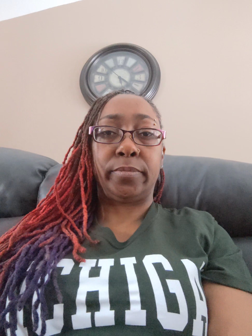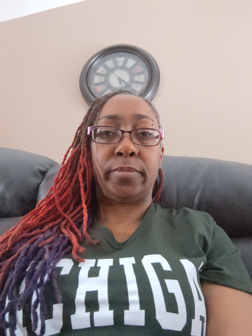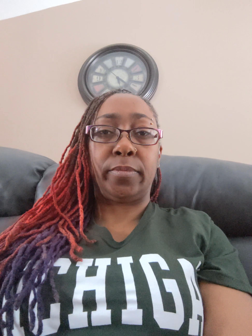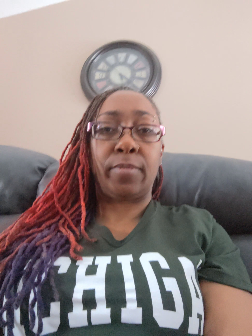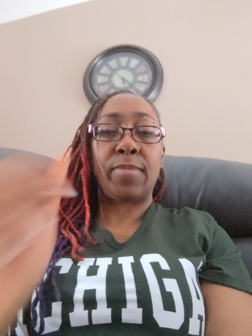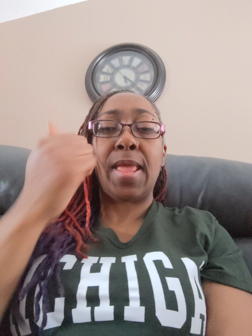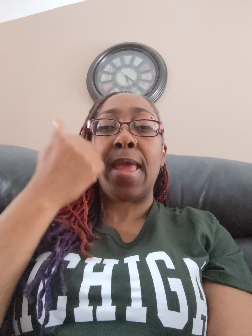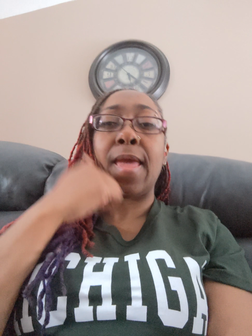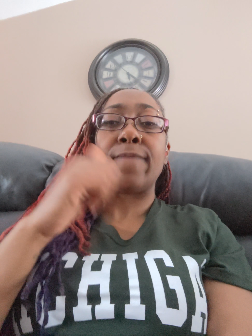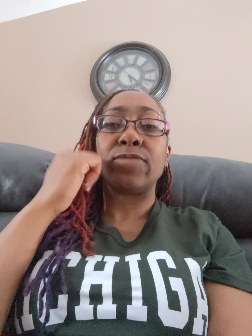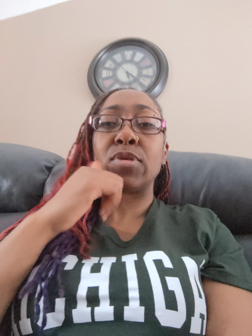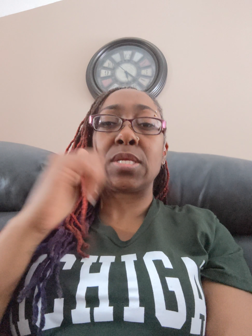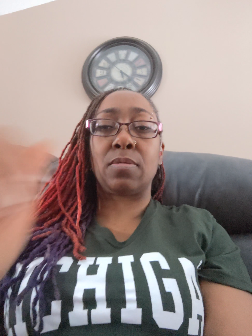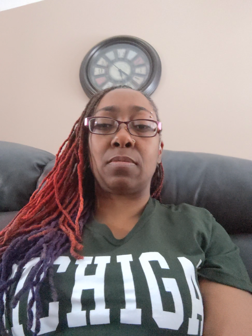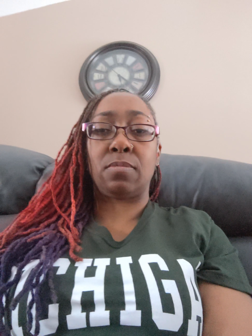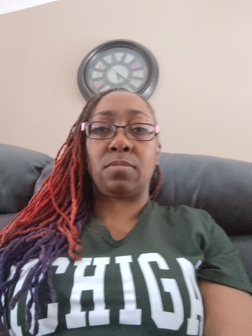every